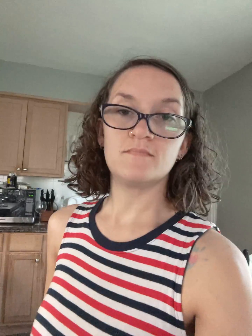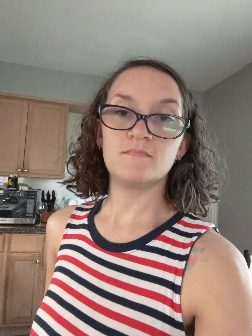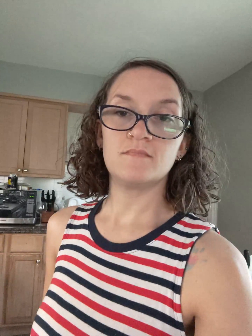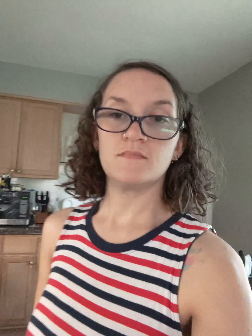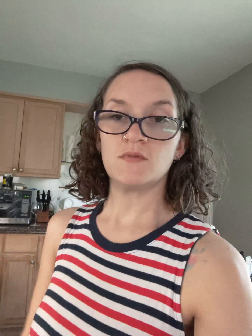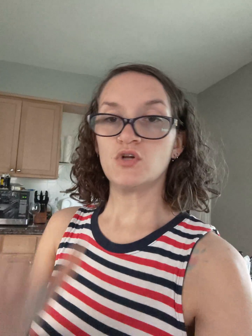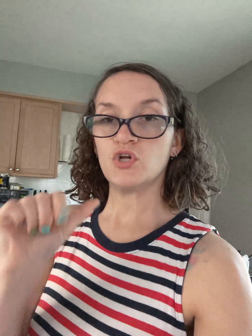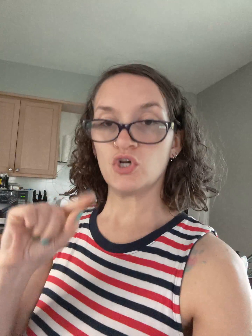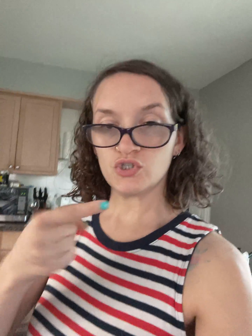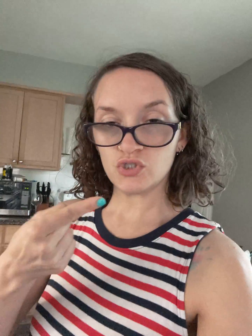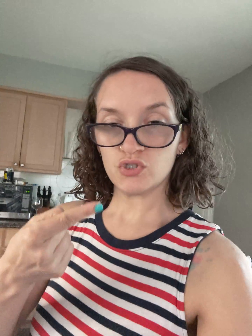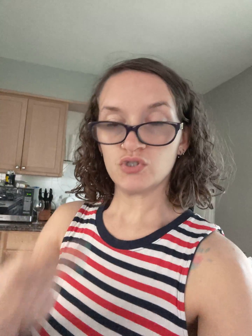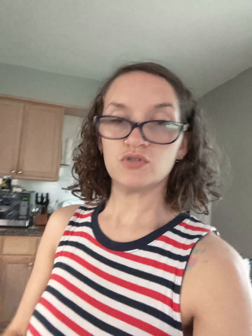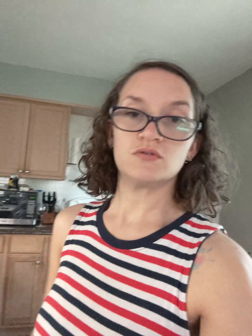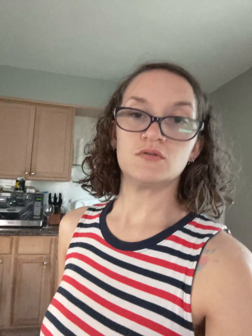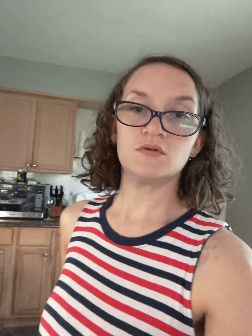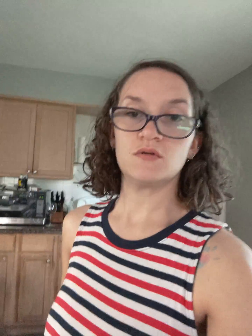hurt